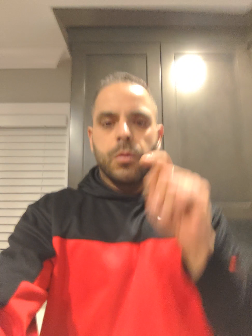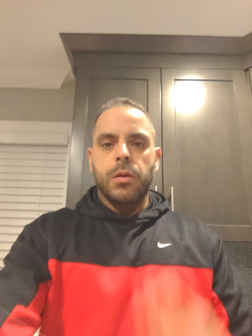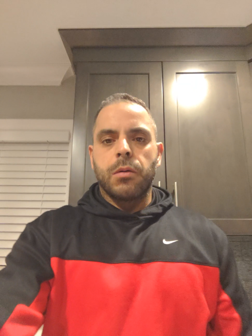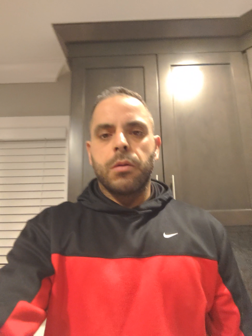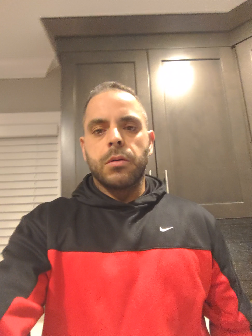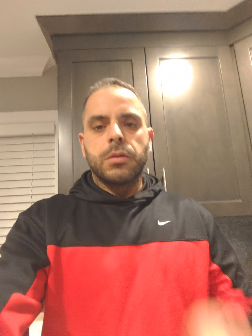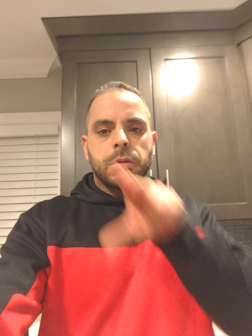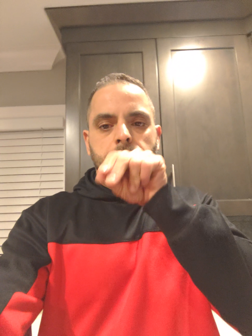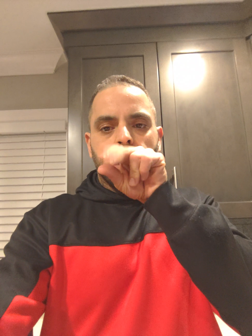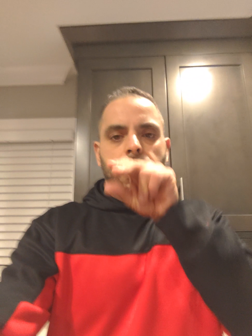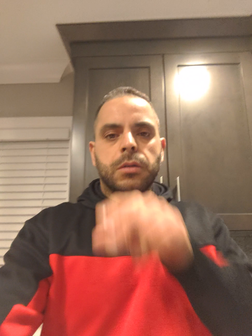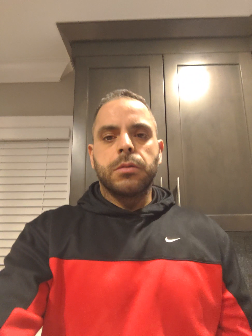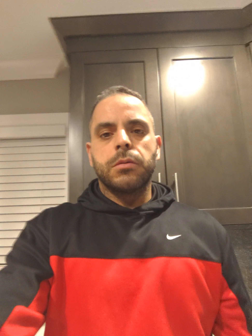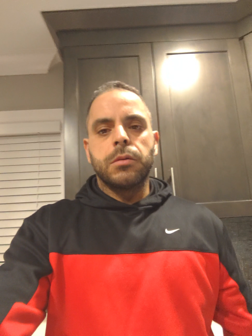duck